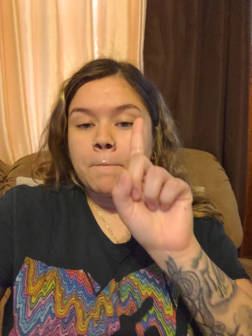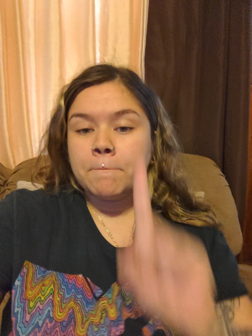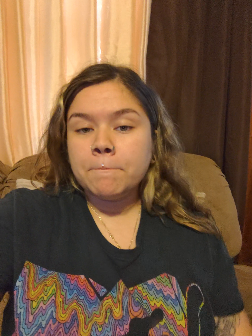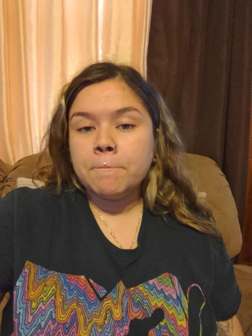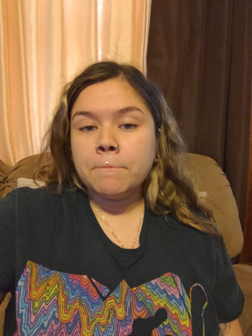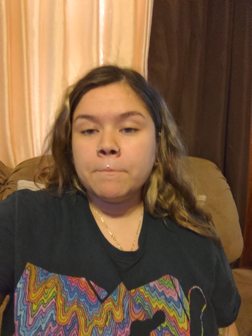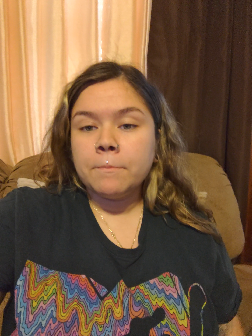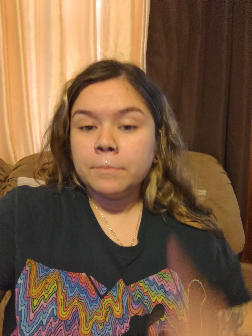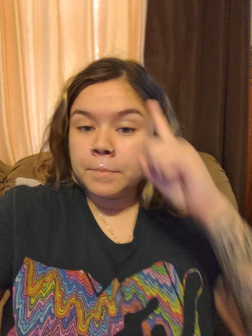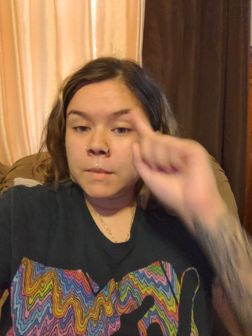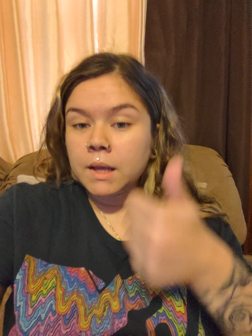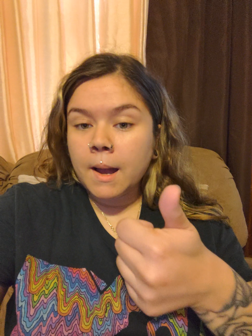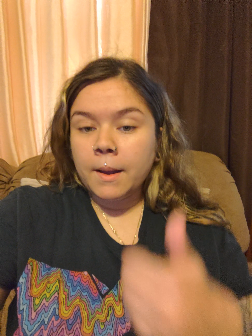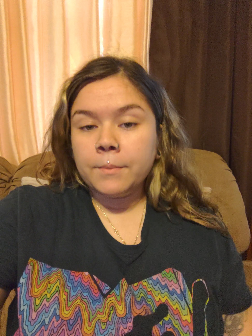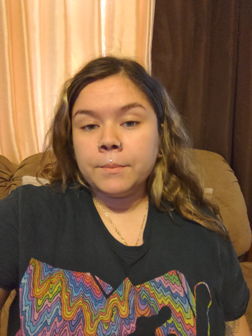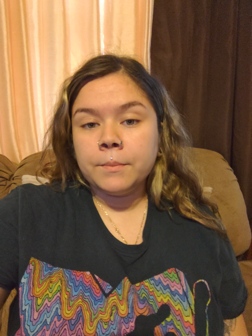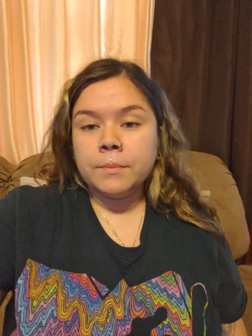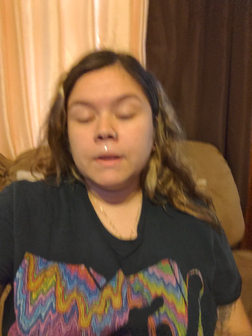dime